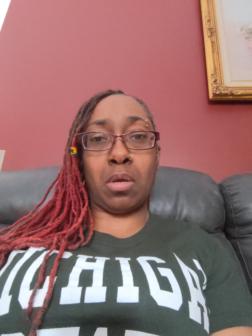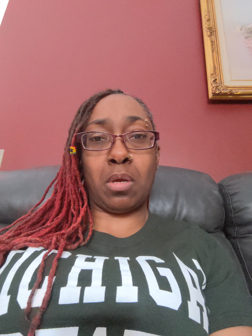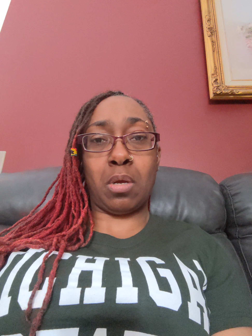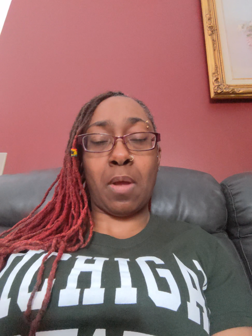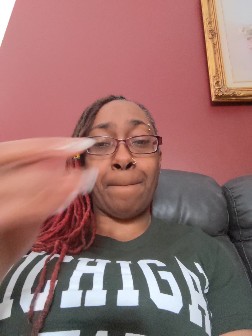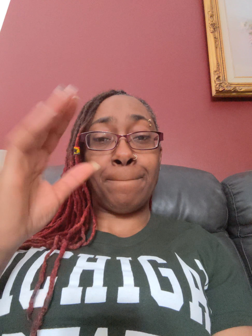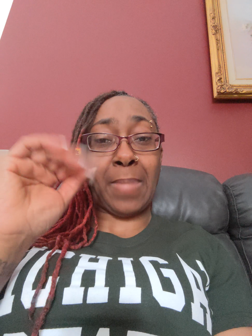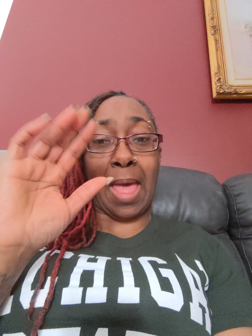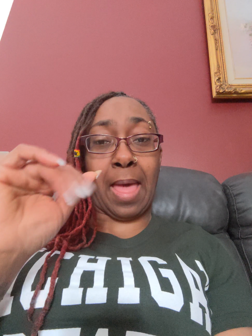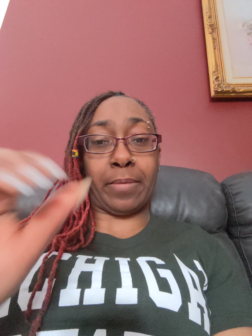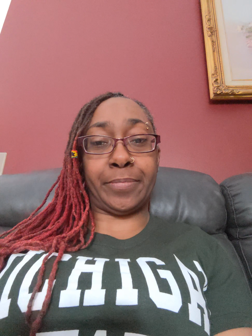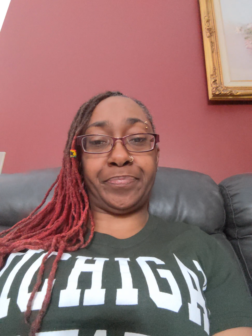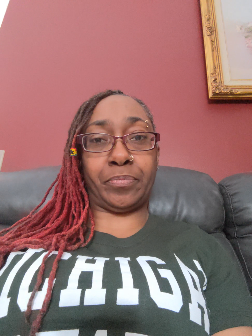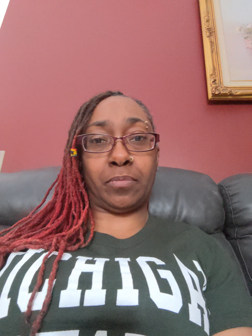bye